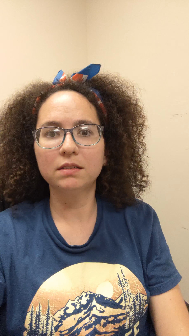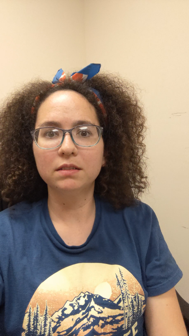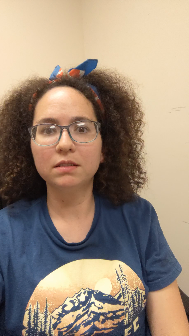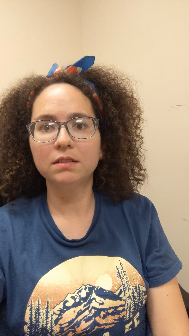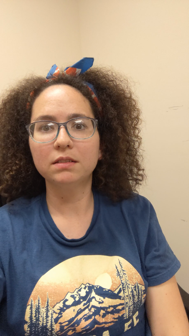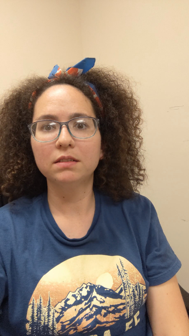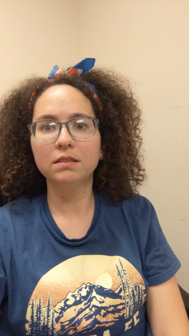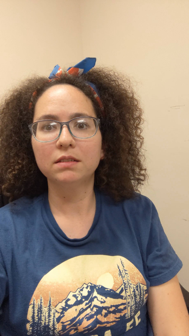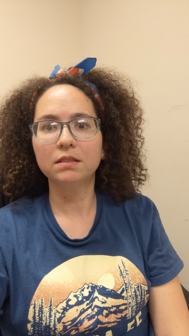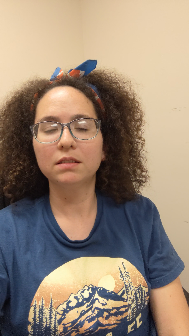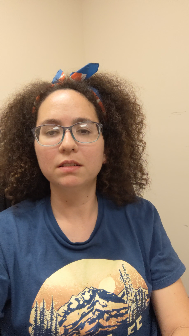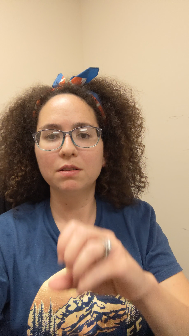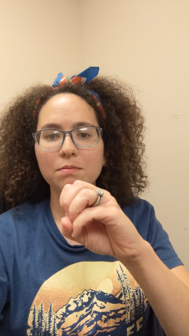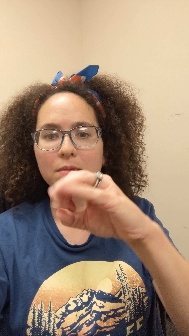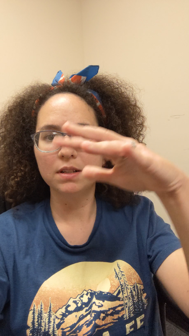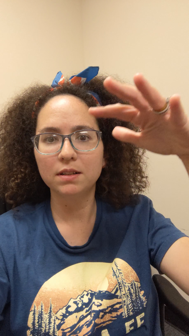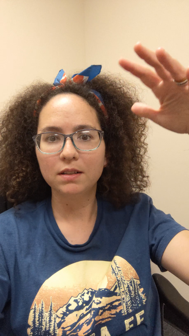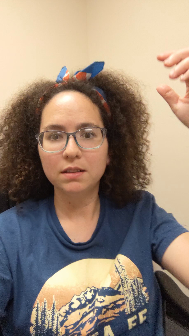bubbles